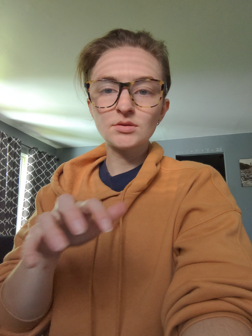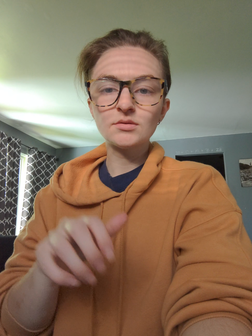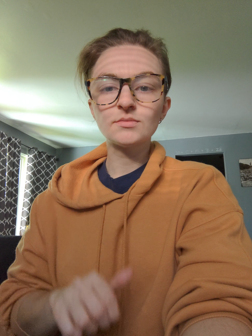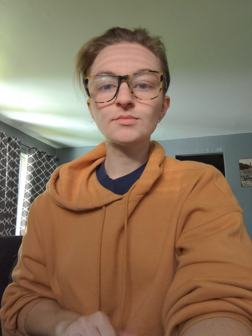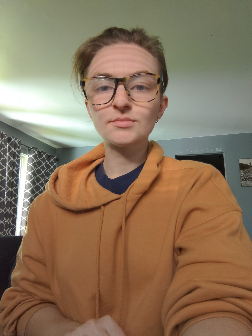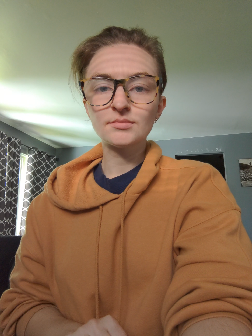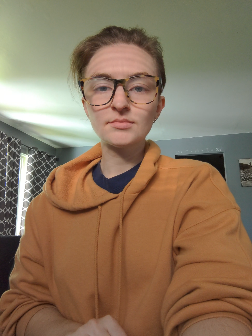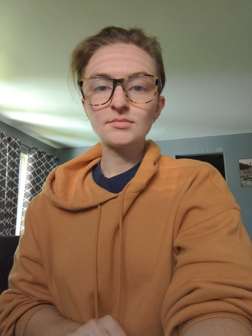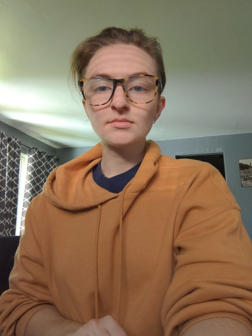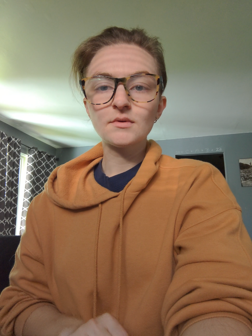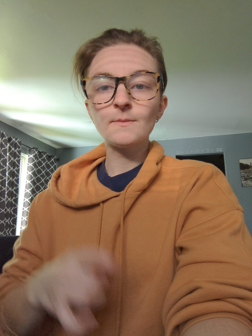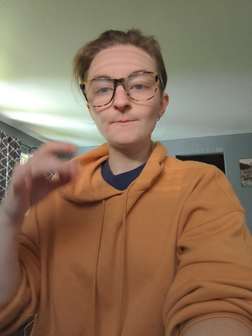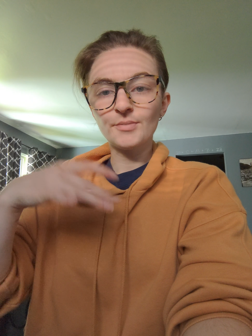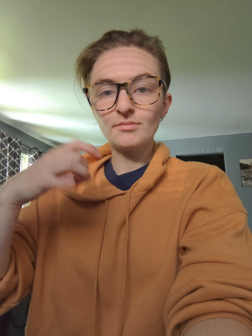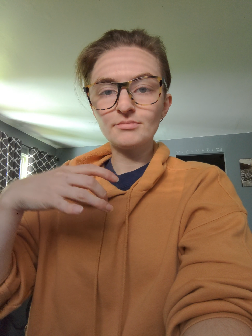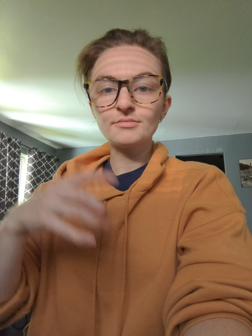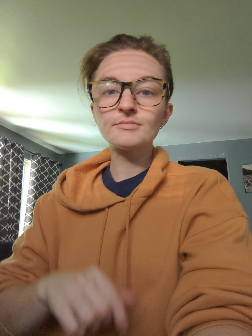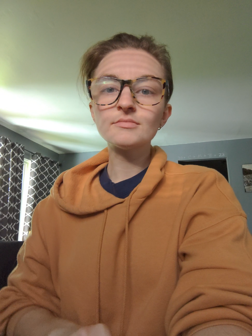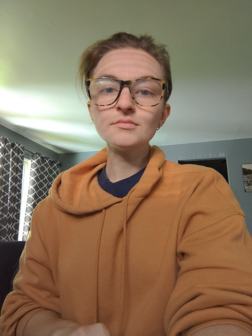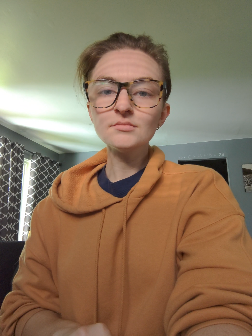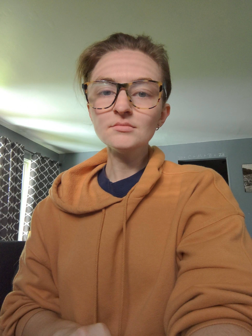pumpkin